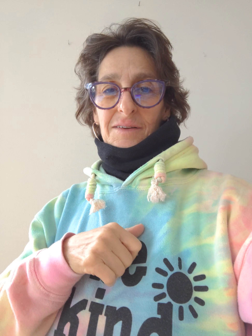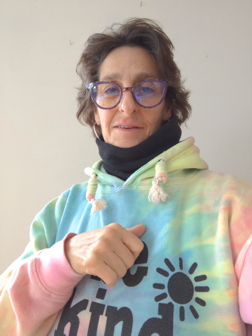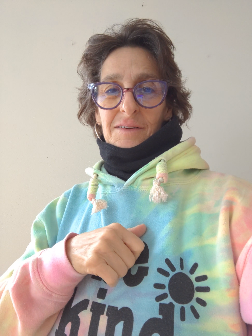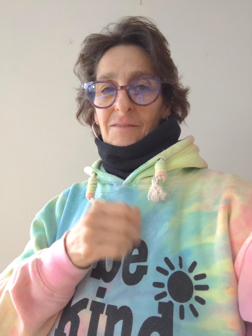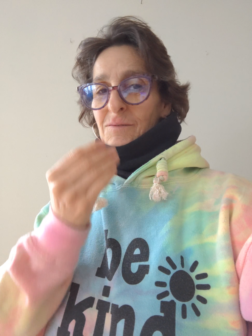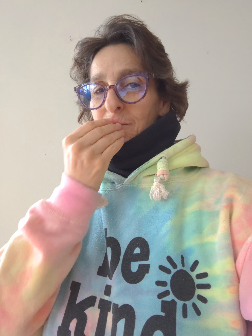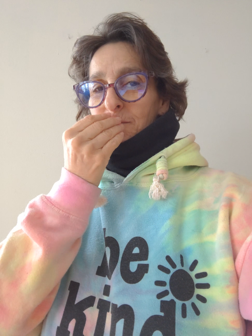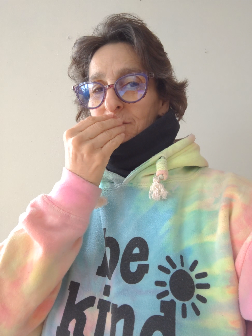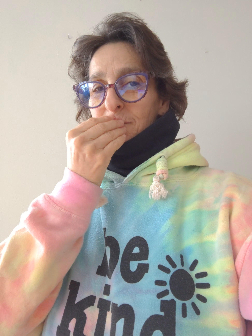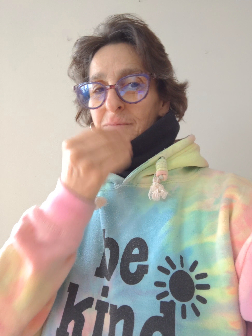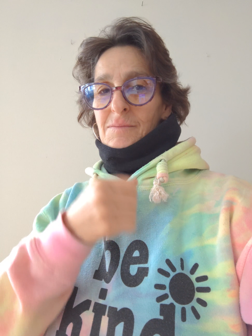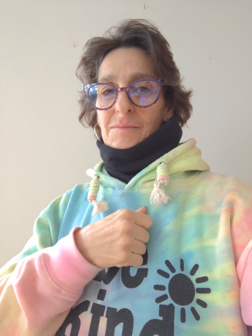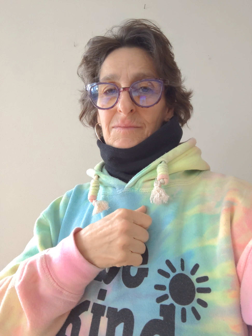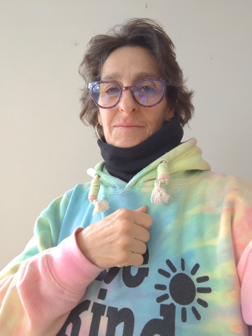food